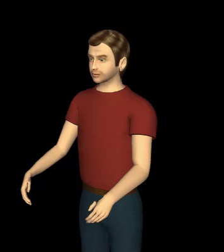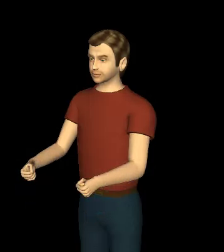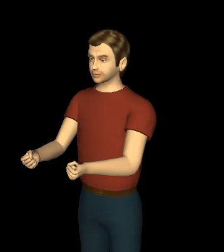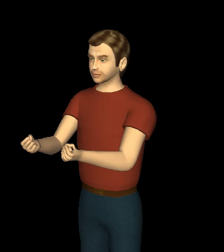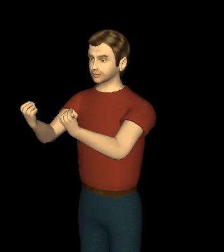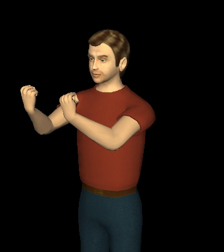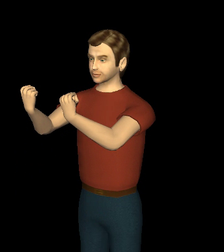قوي